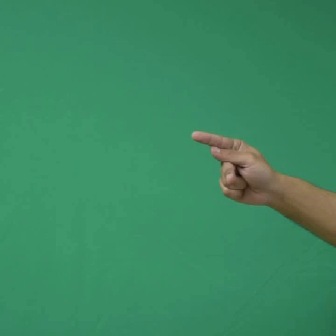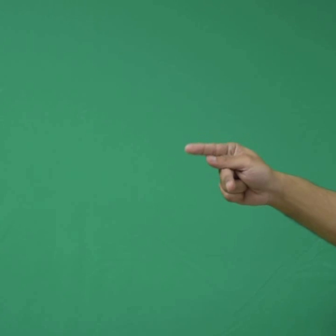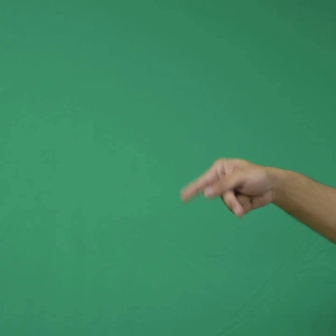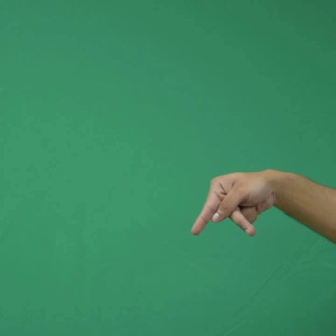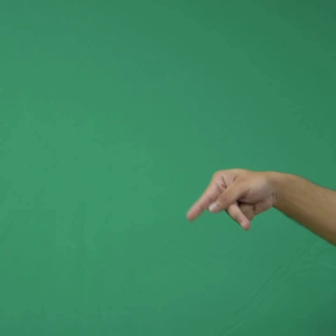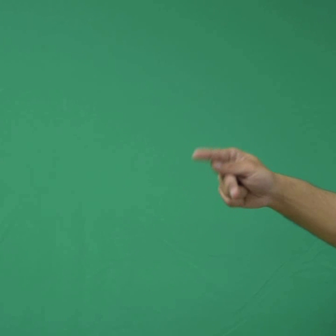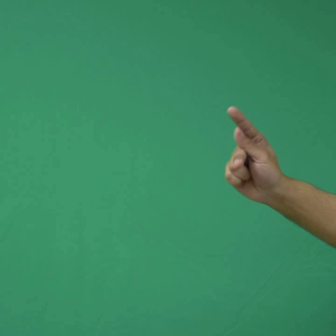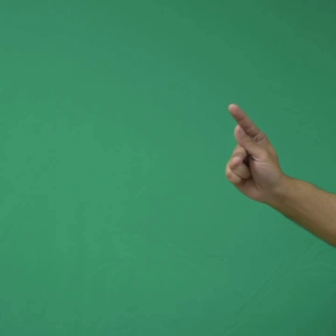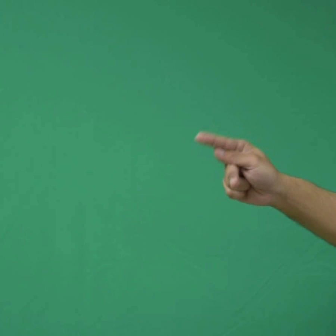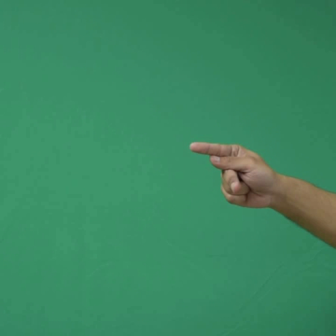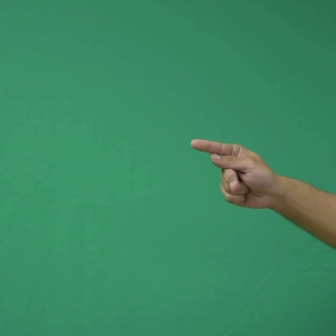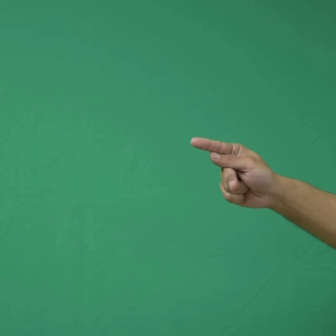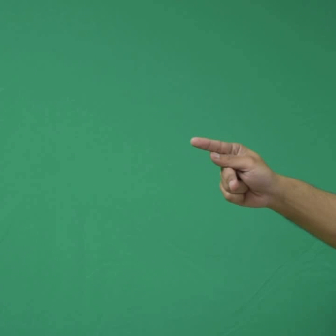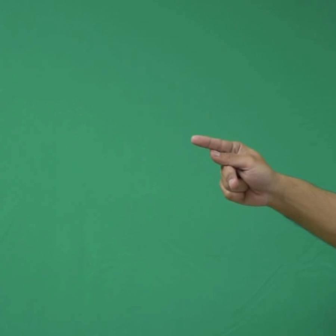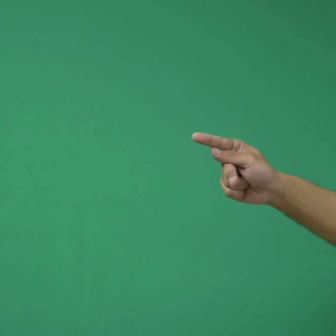K